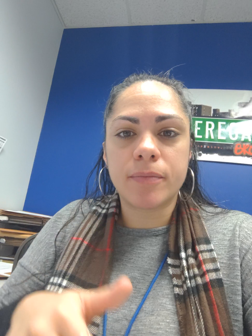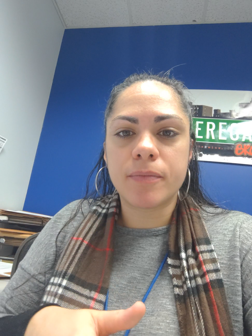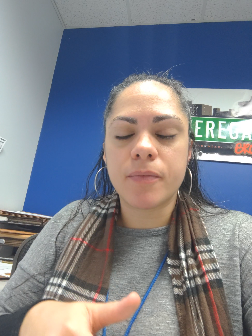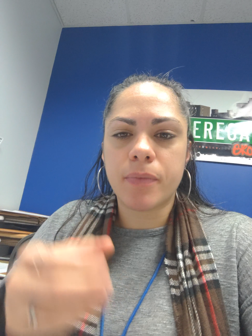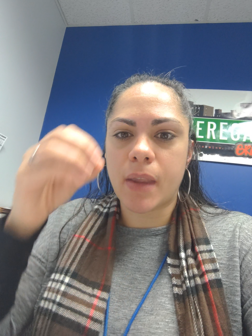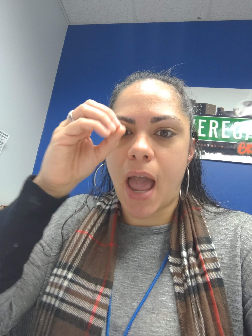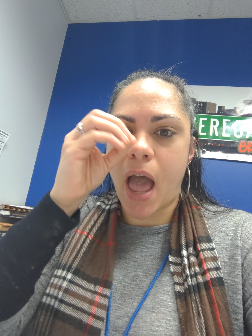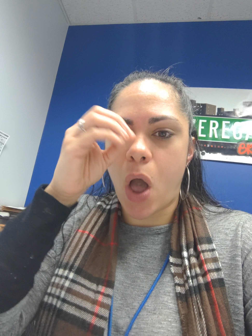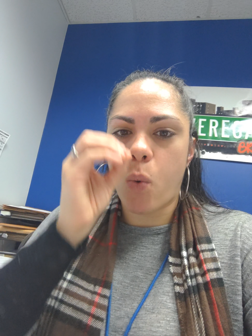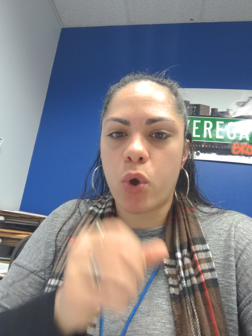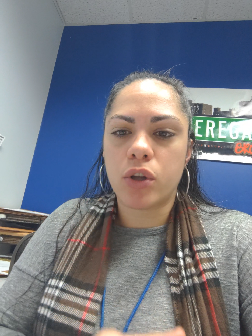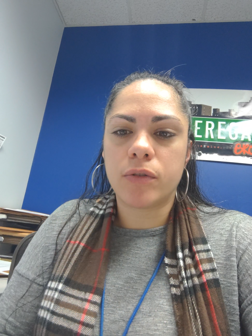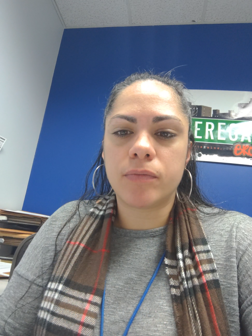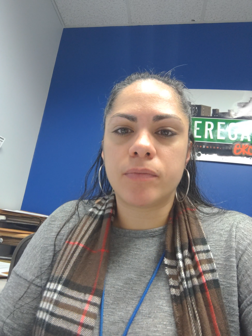owl